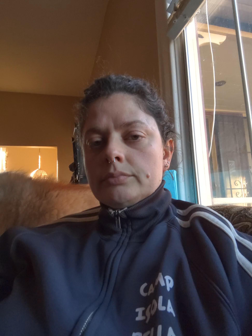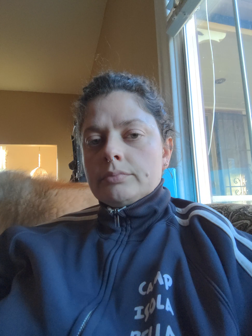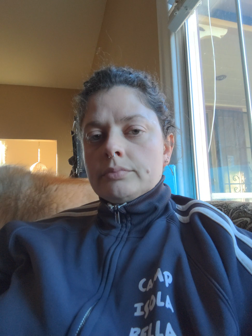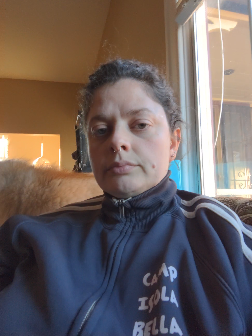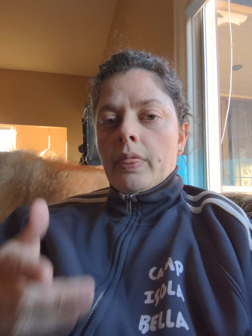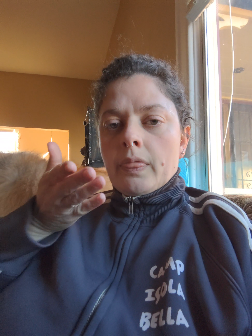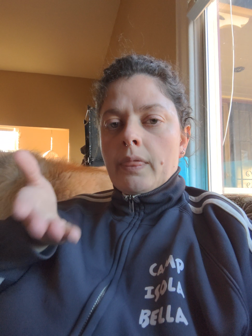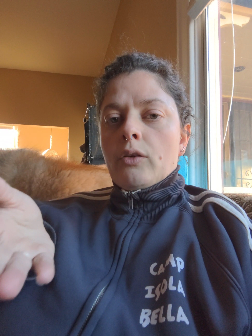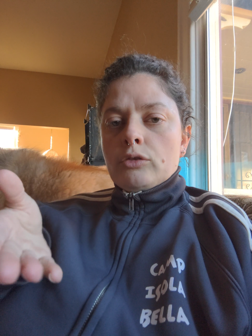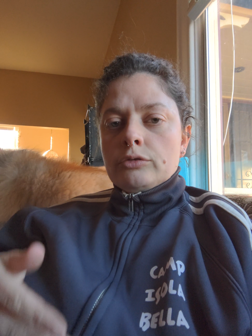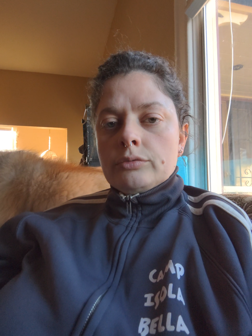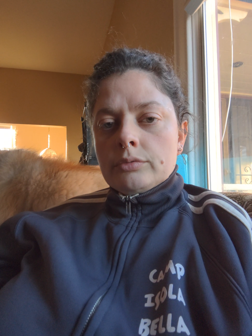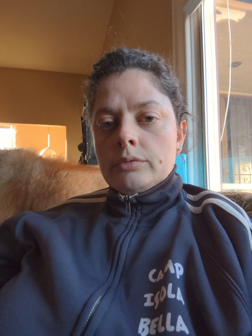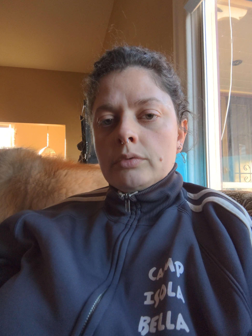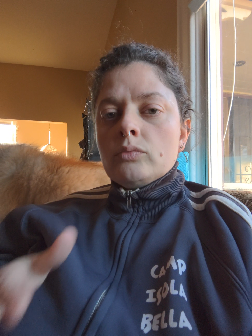there